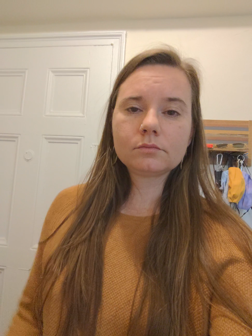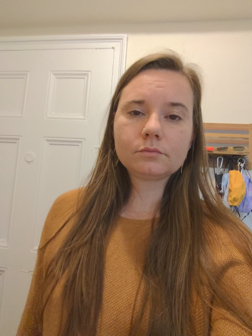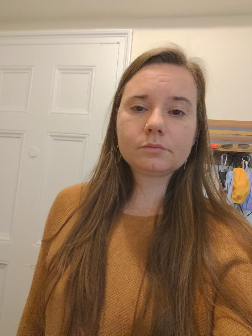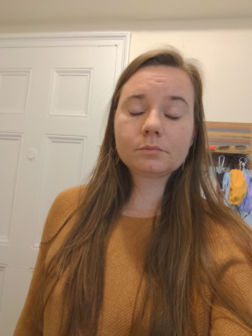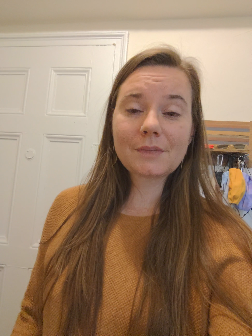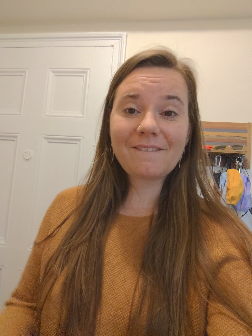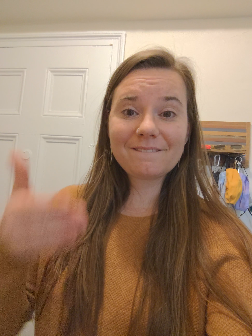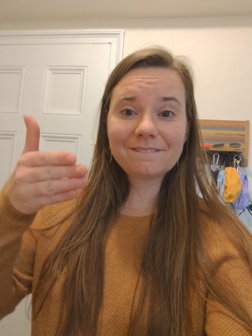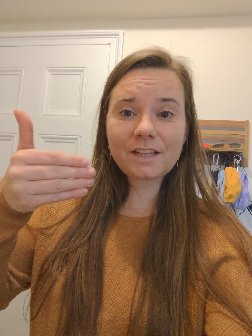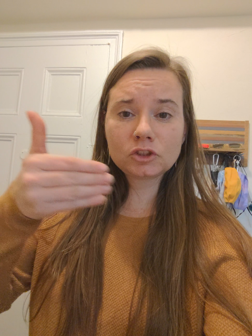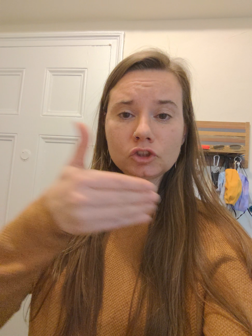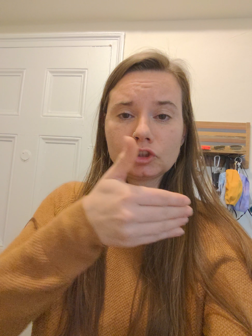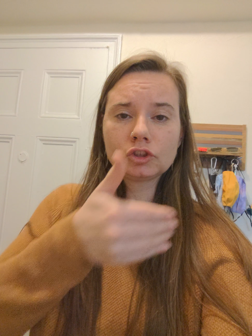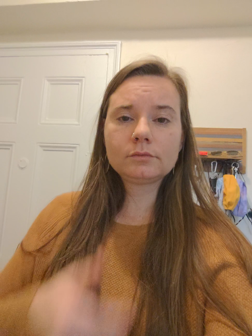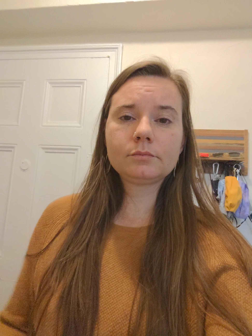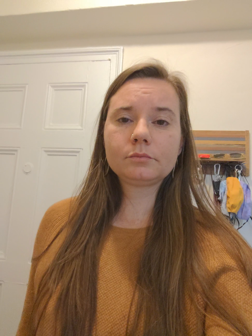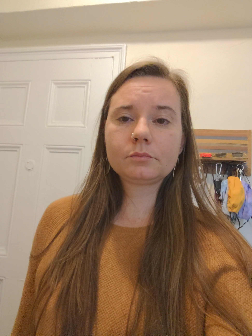fish